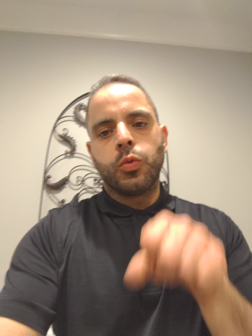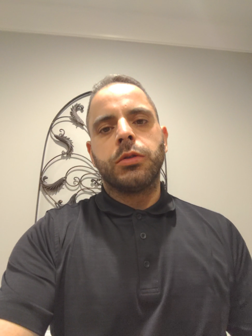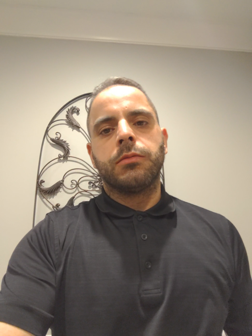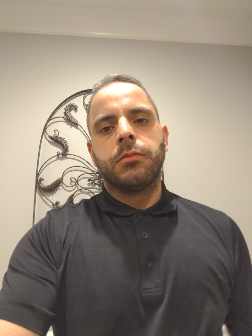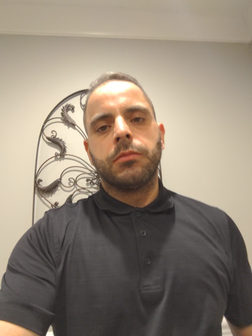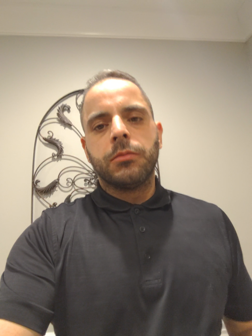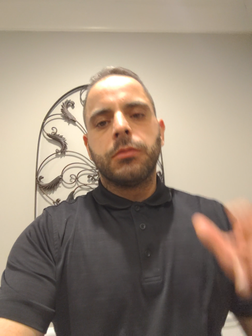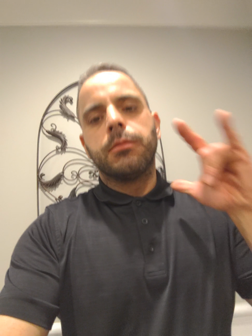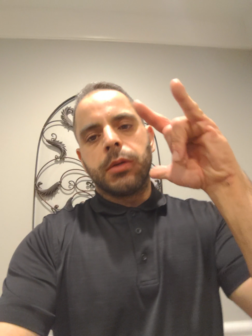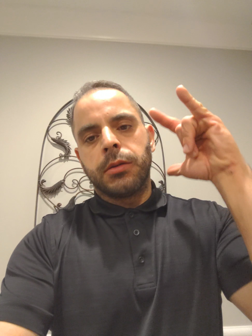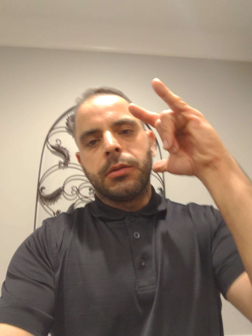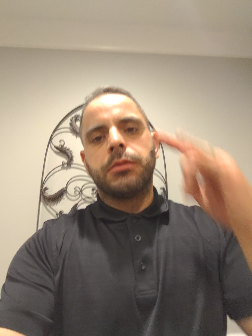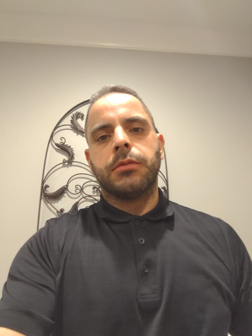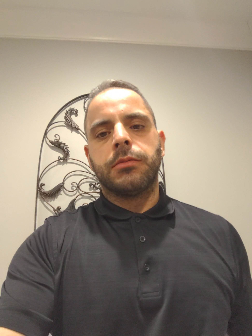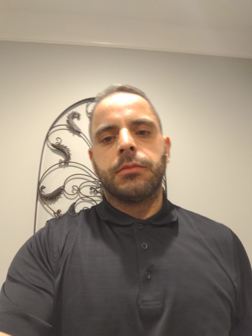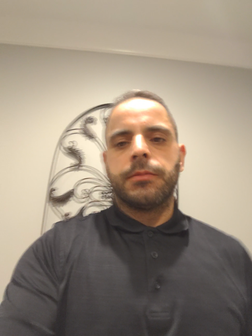airplane